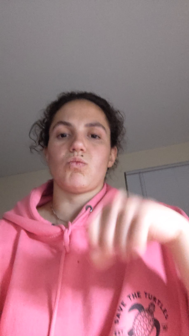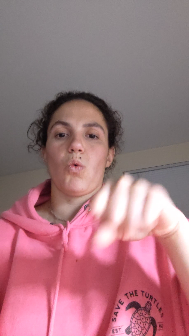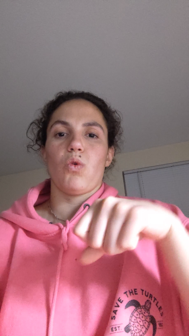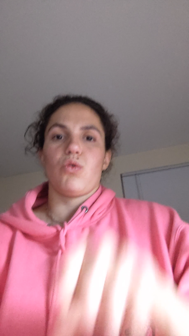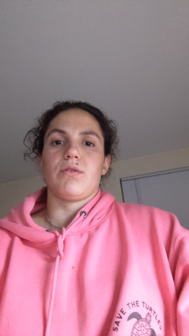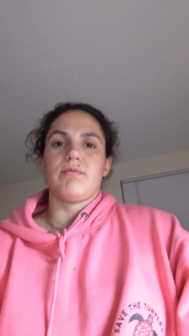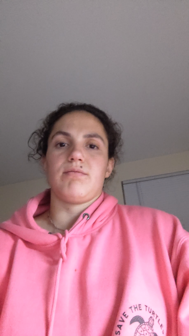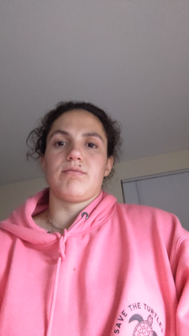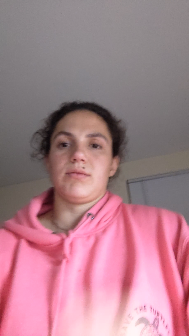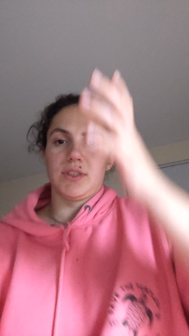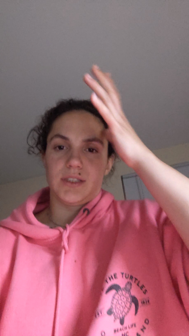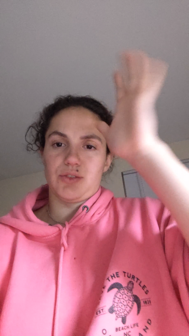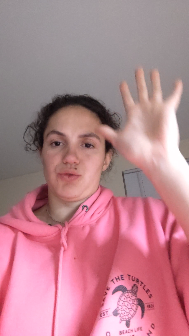deer